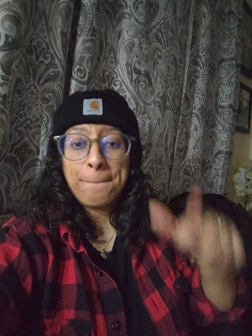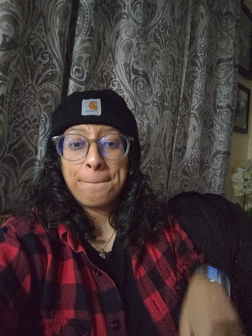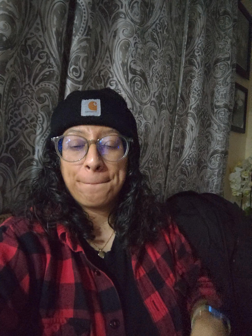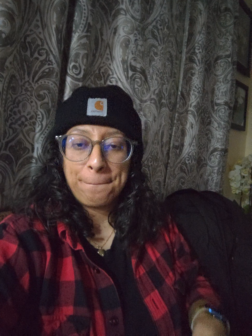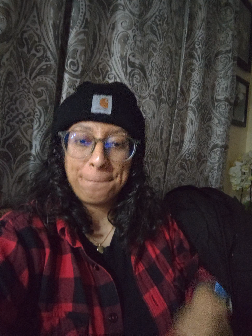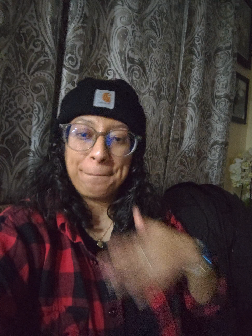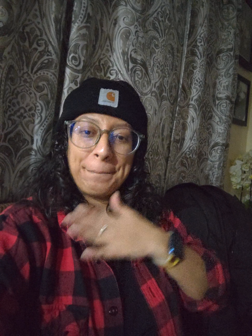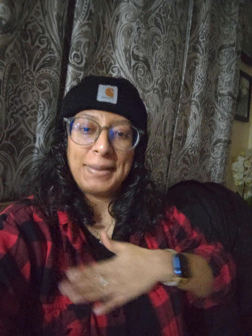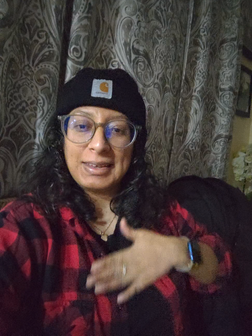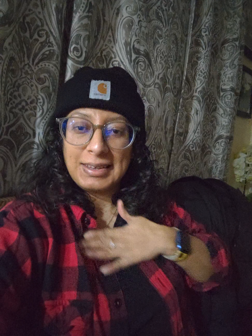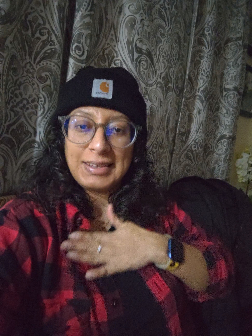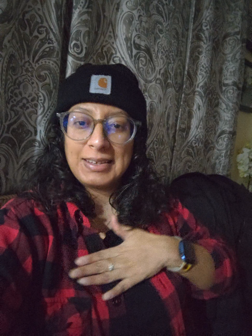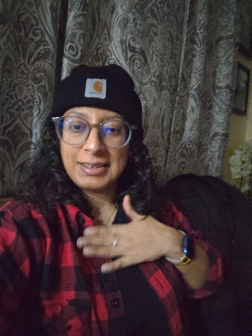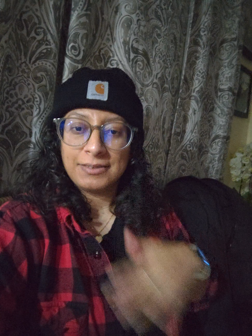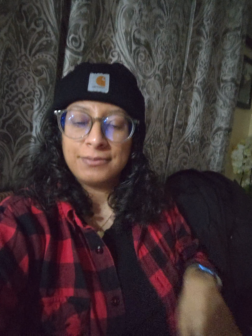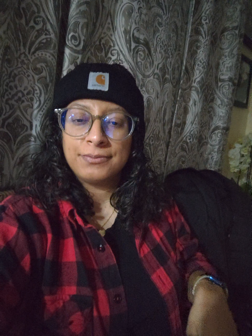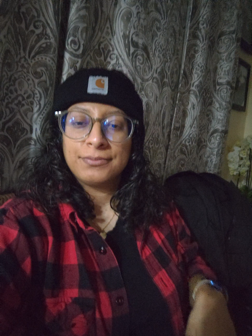please